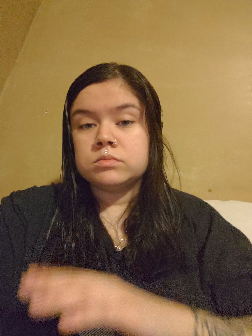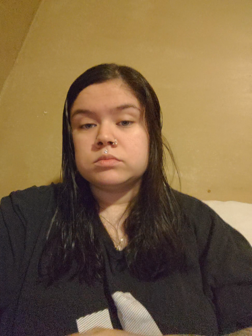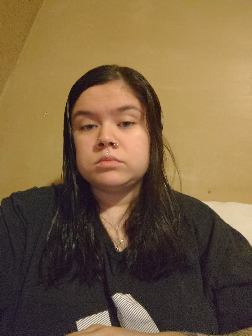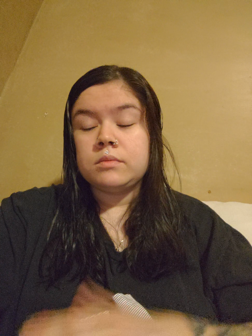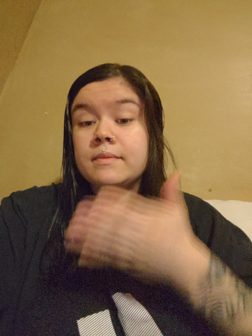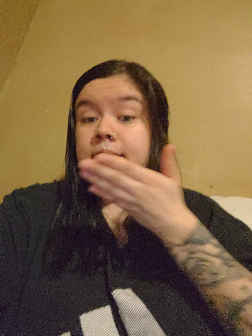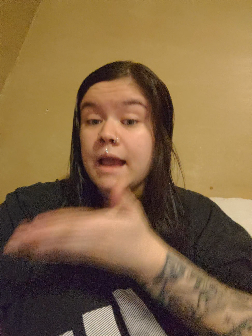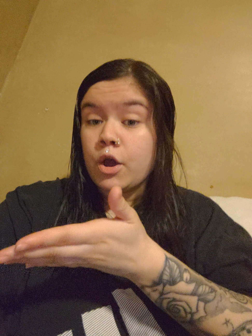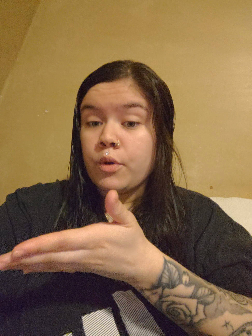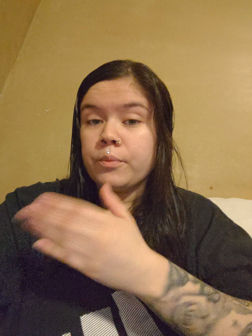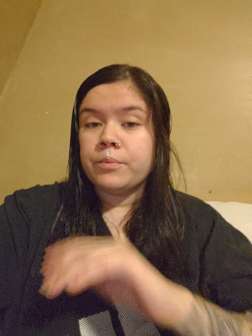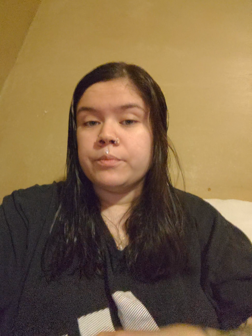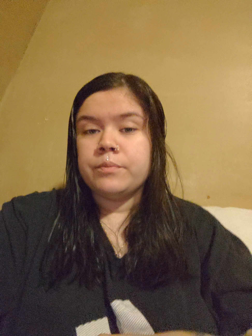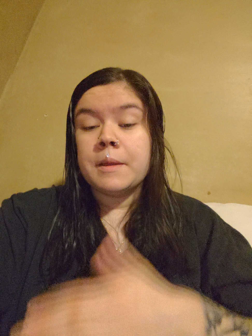there